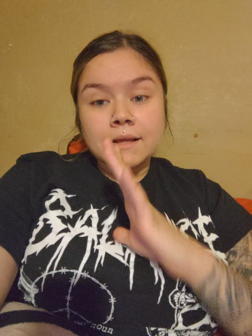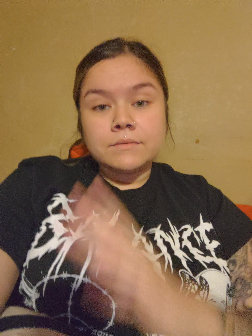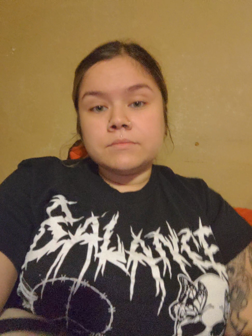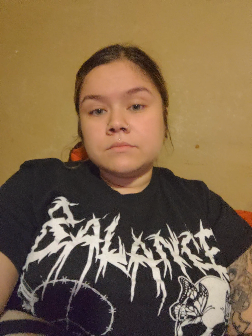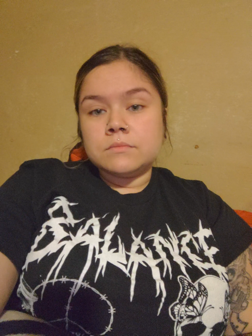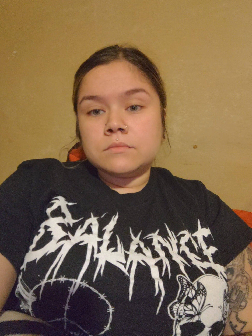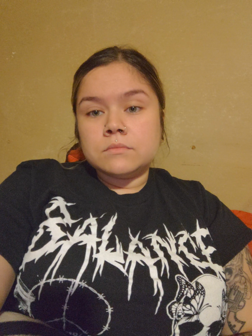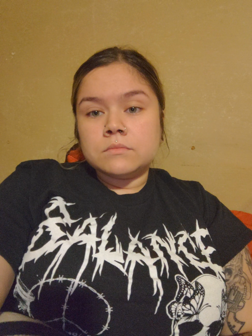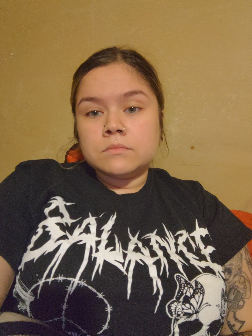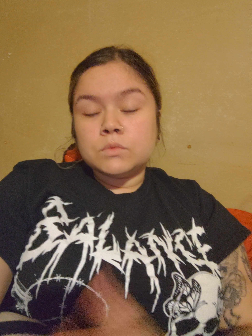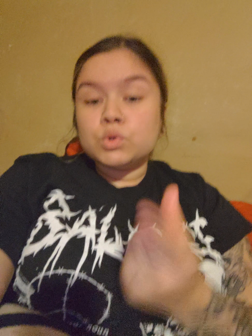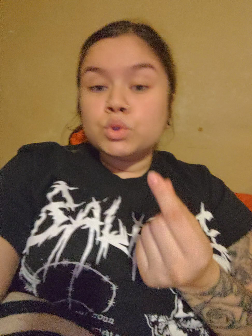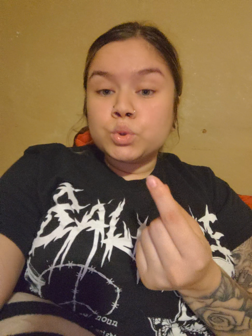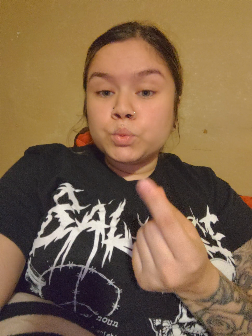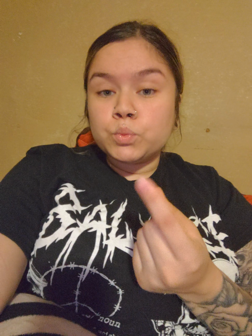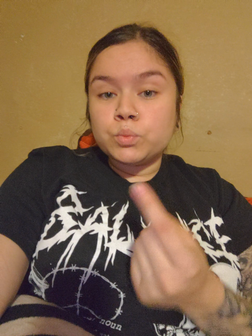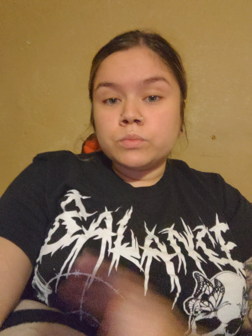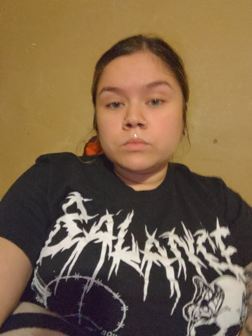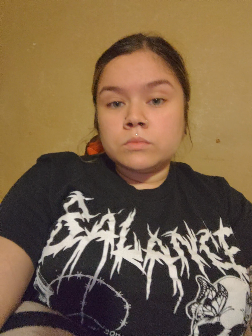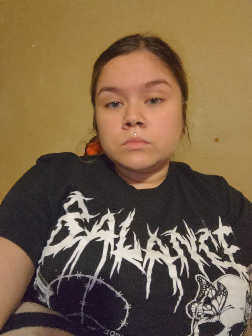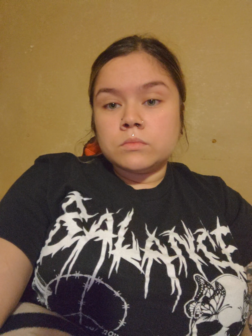do